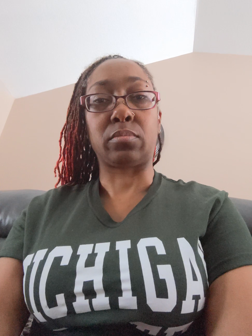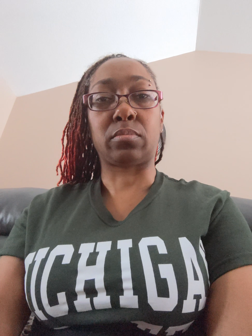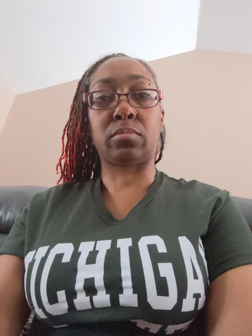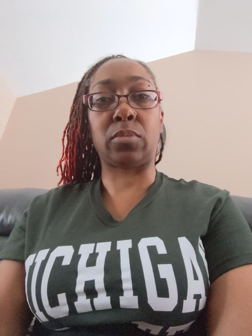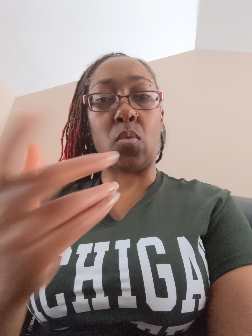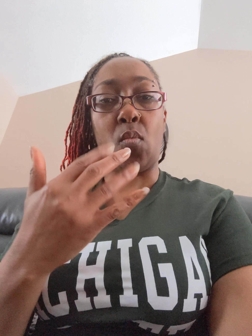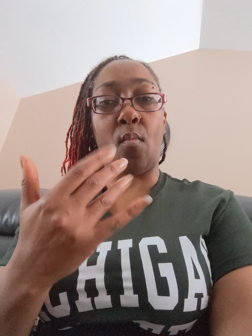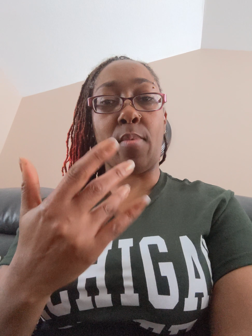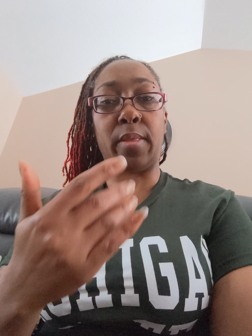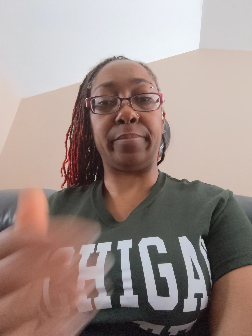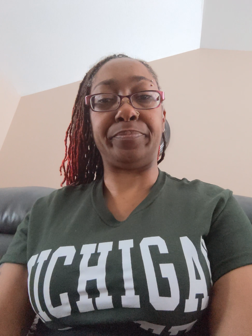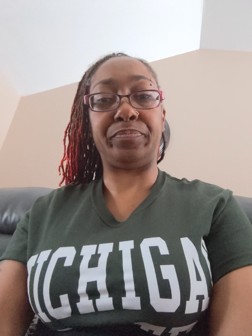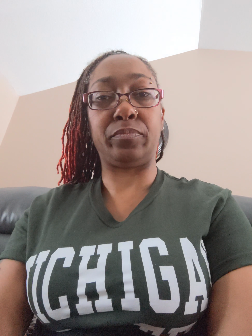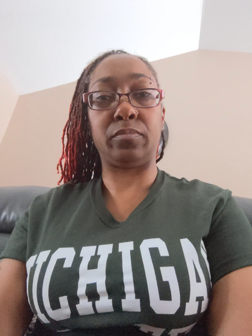wait